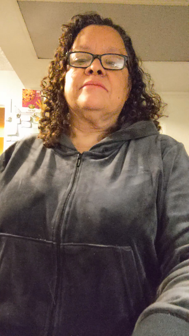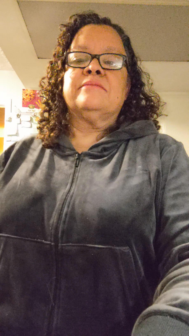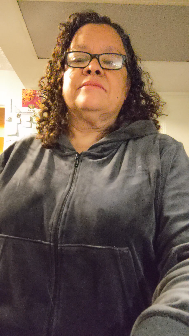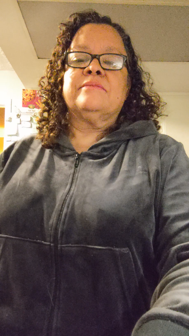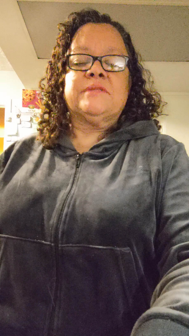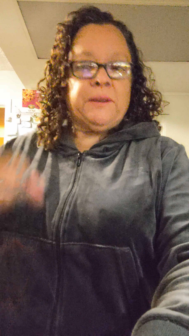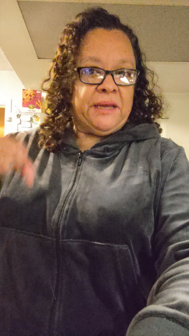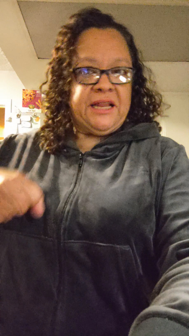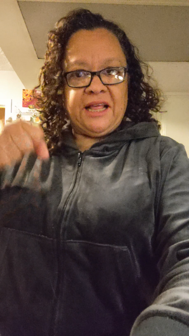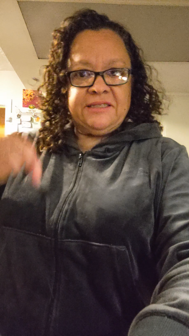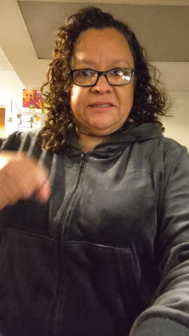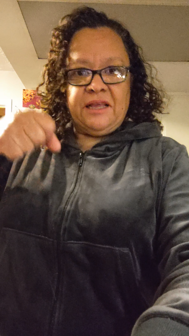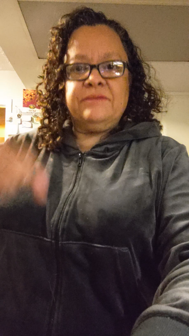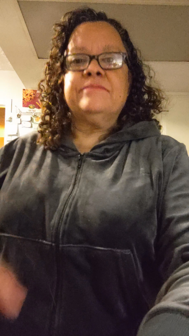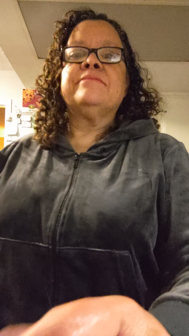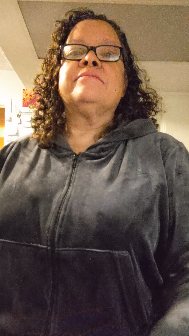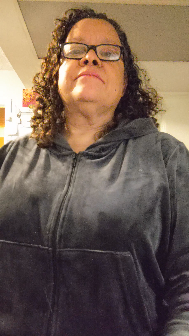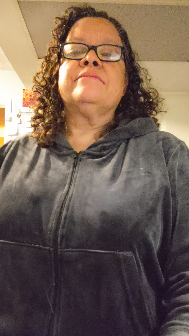bicycle